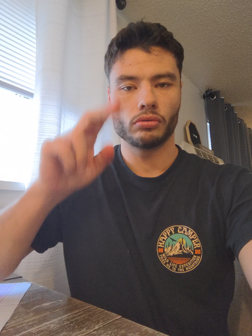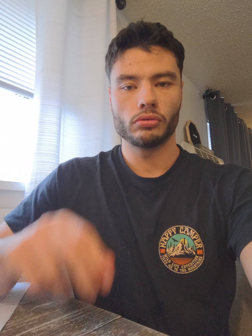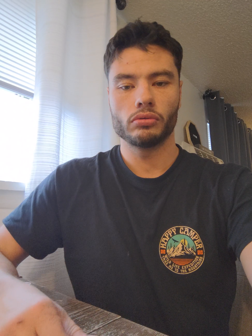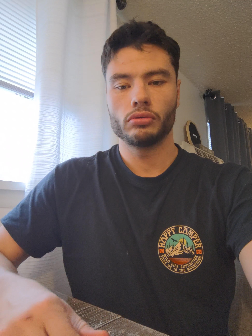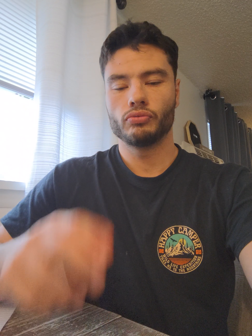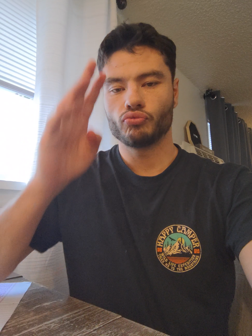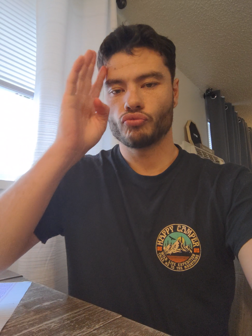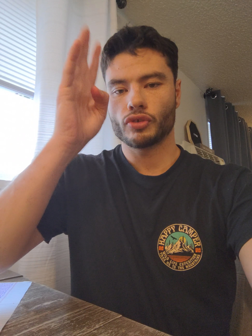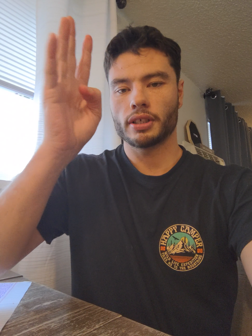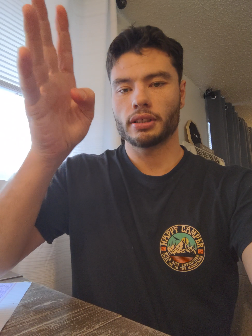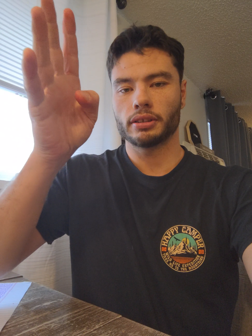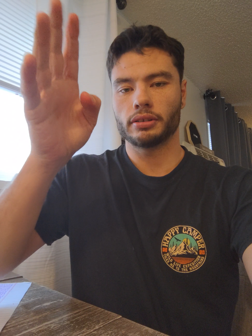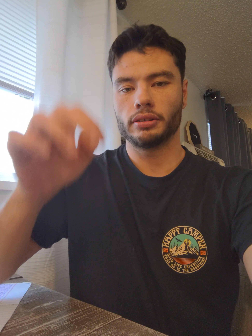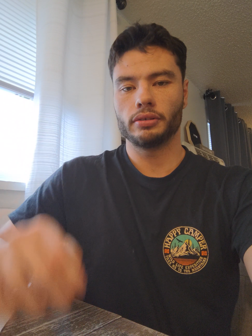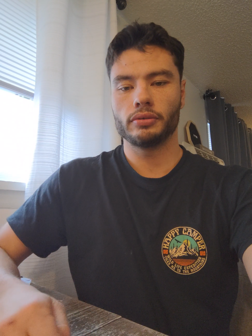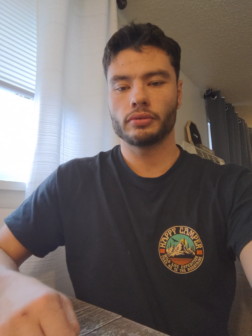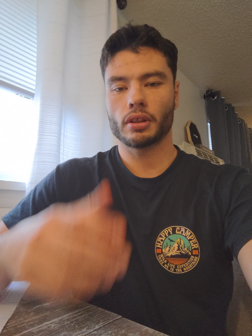pretend